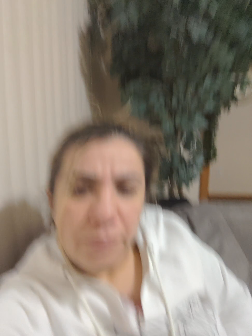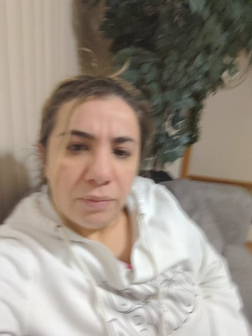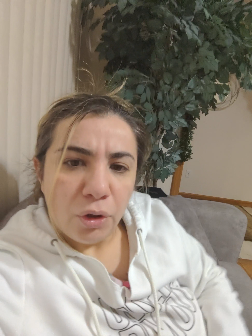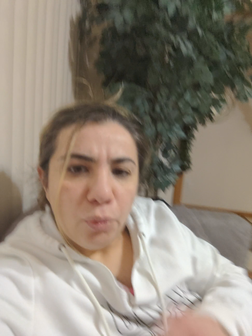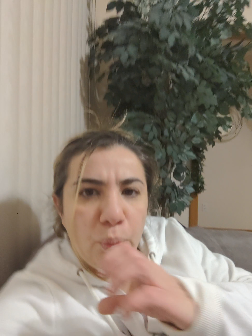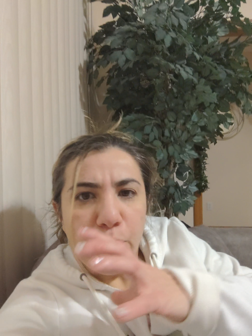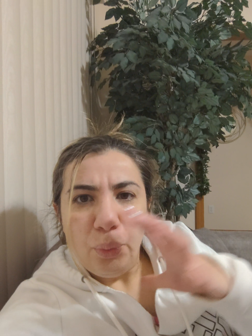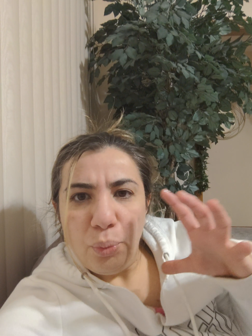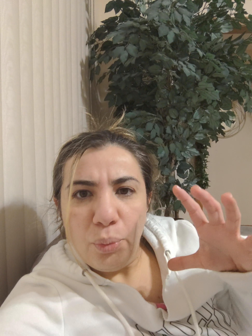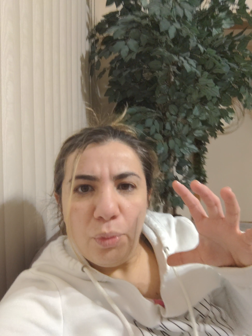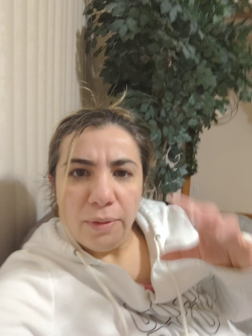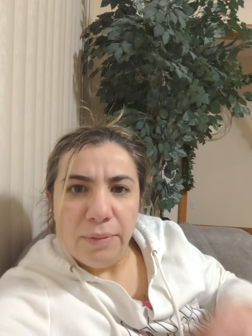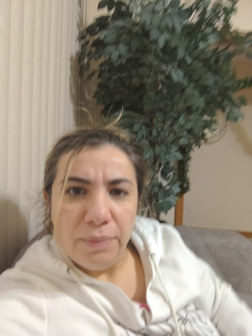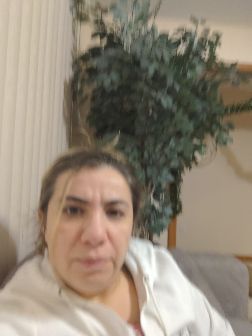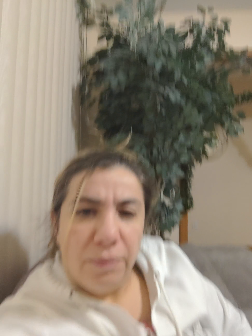balloon